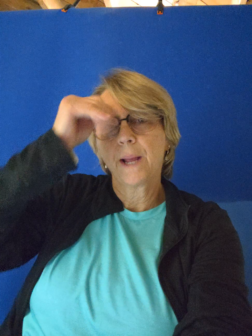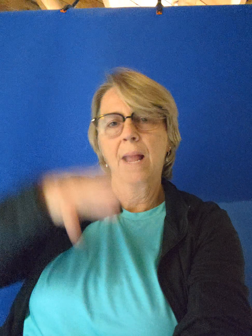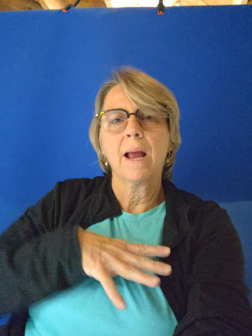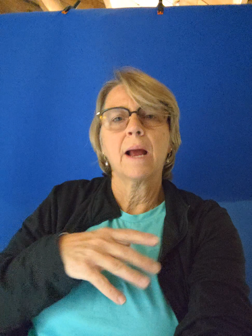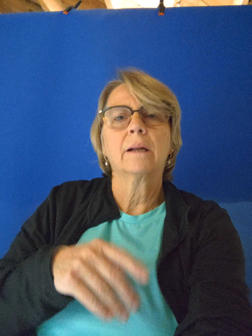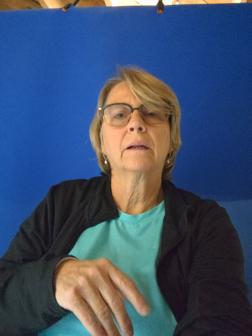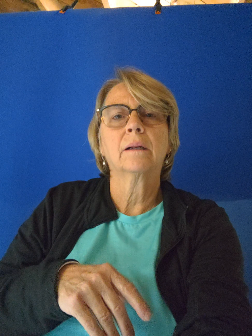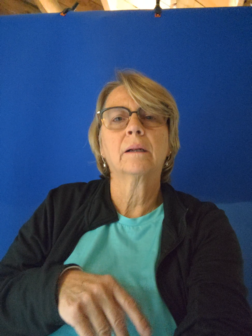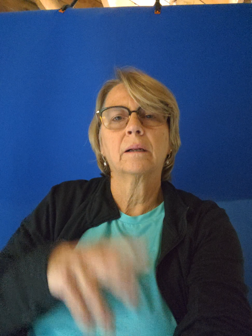man